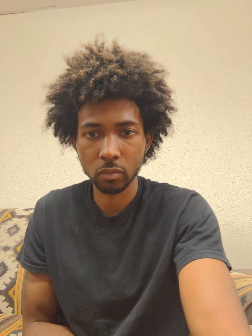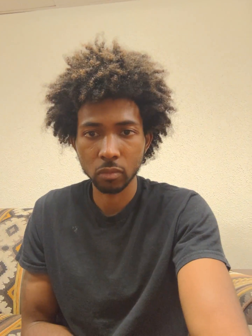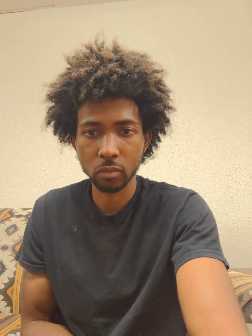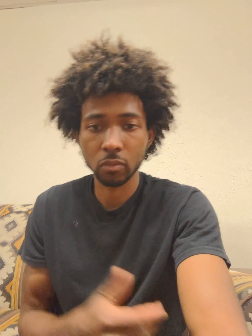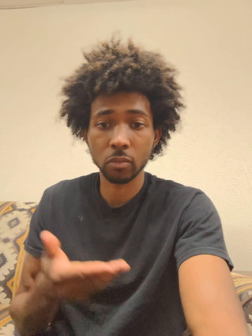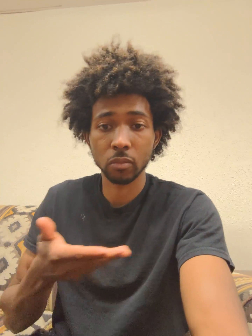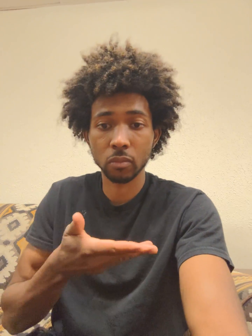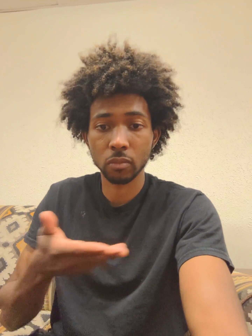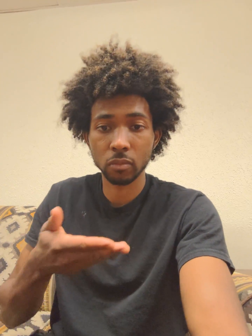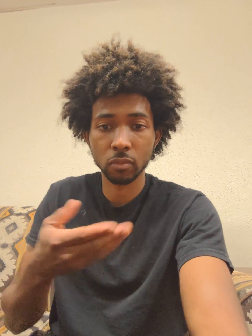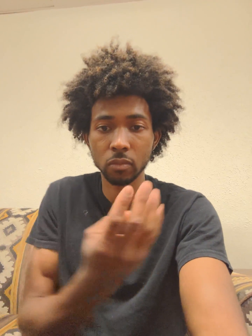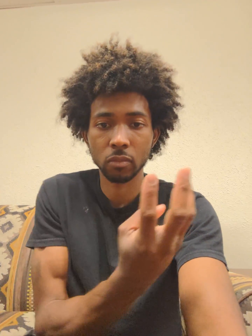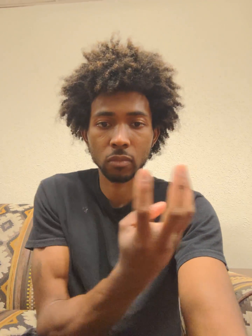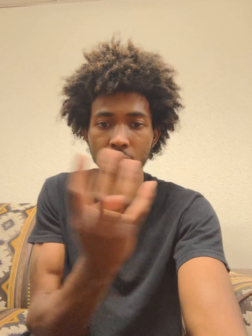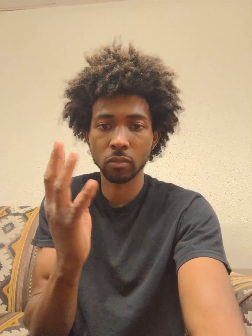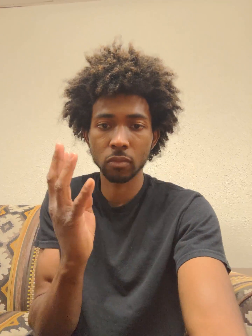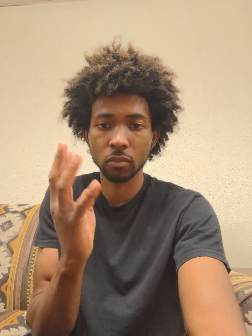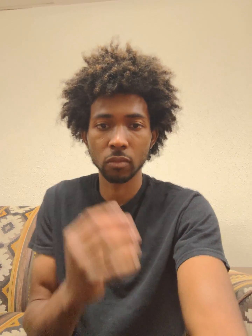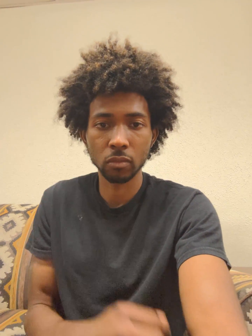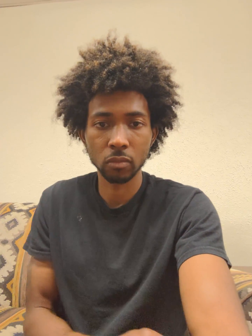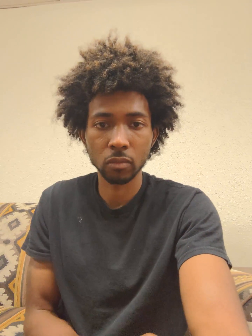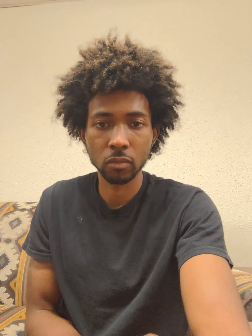crib